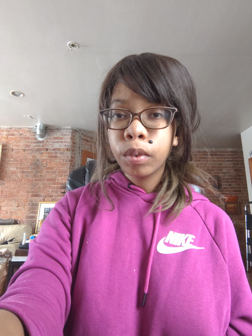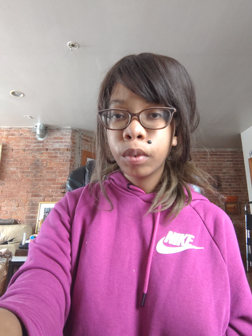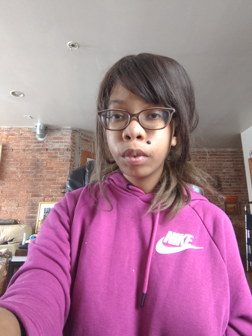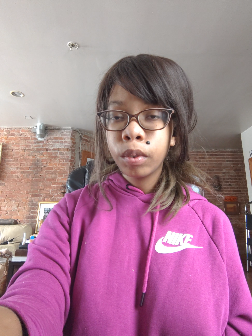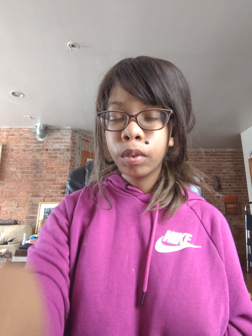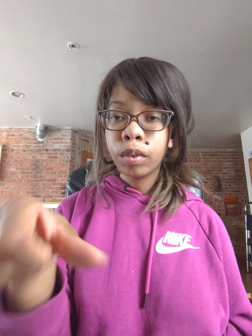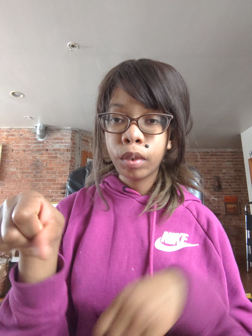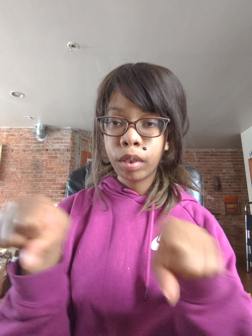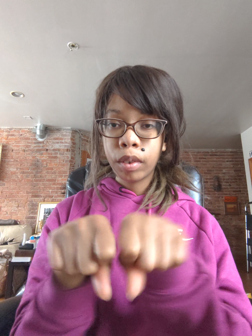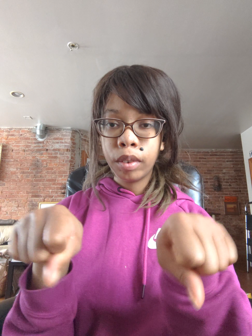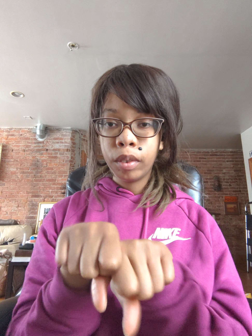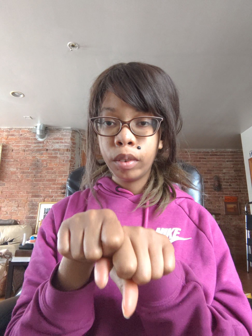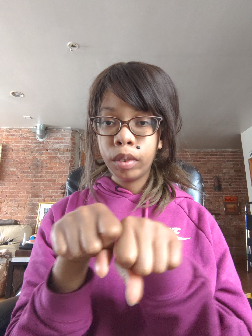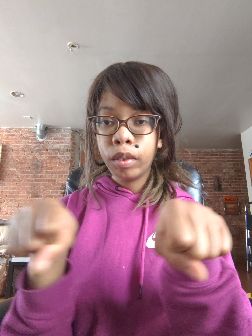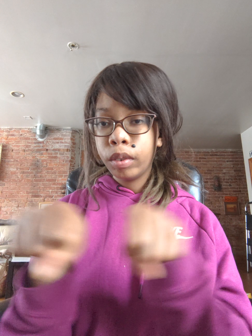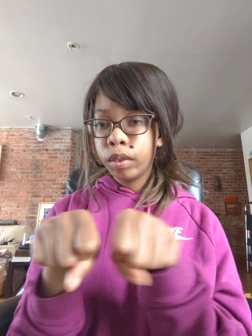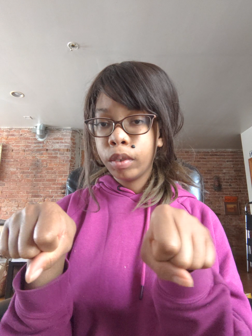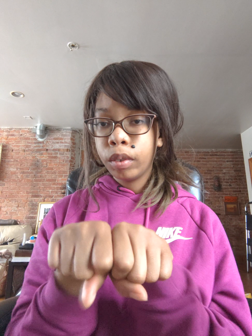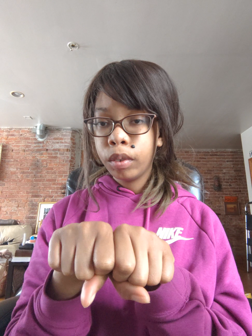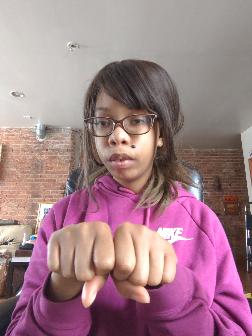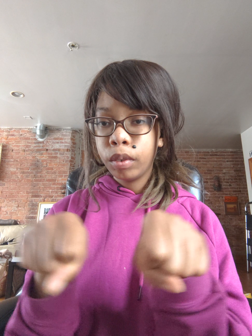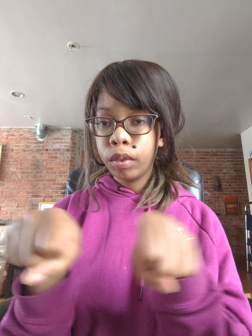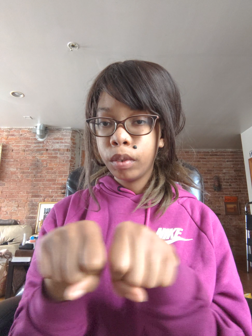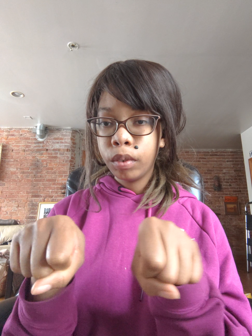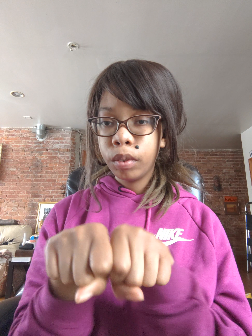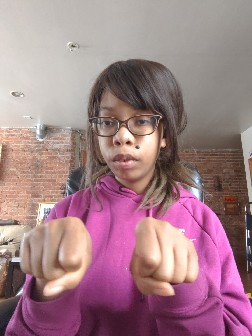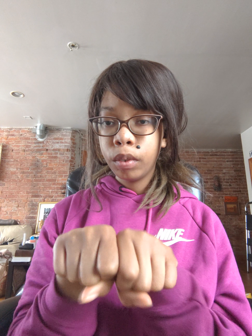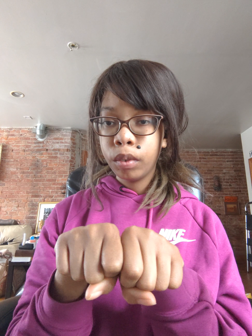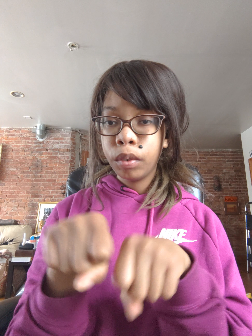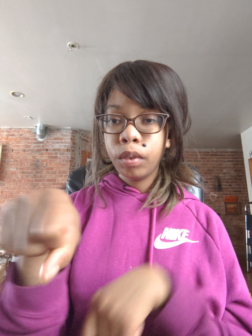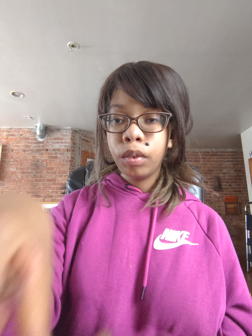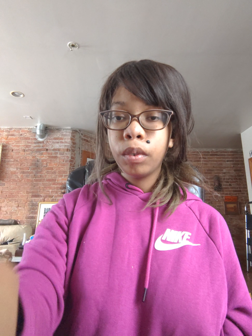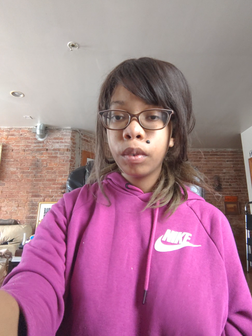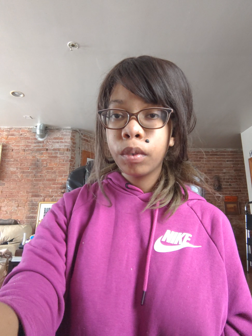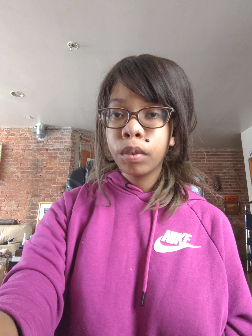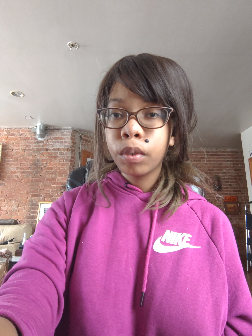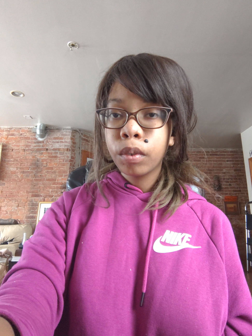shoe